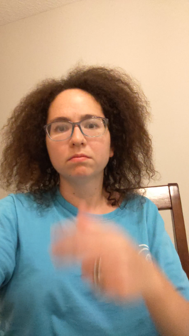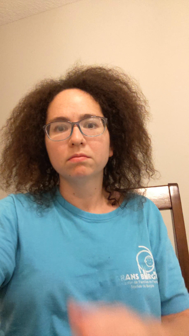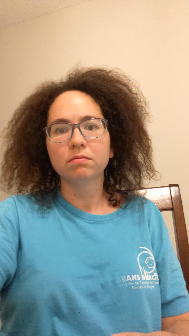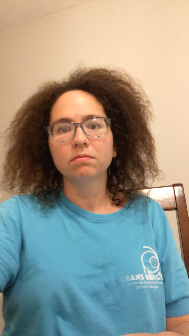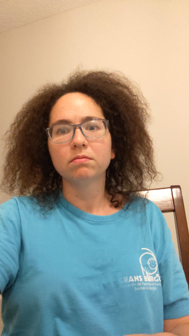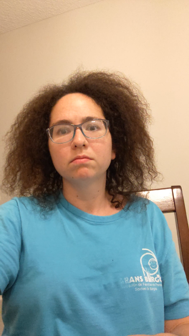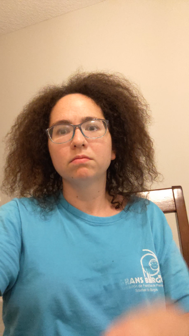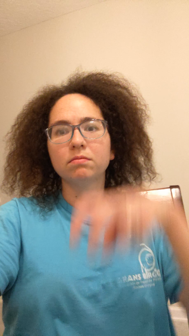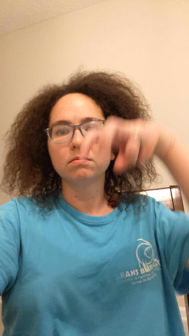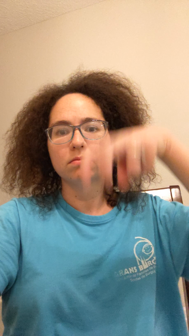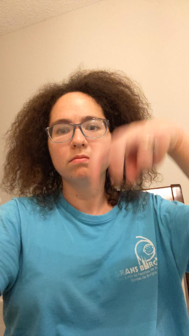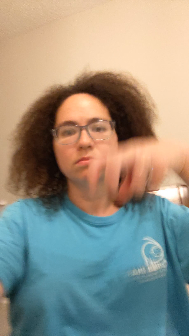potato